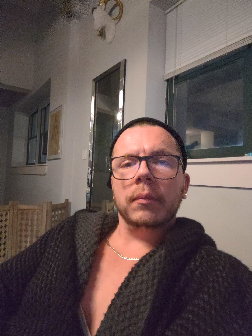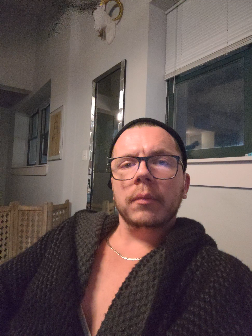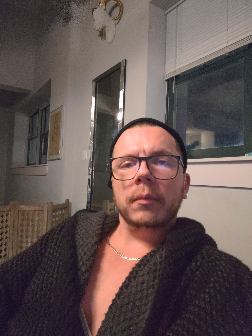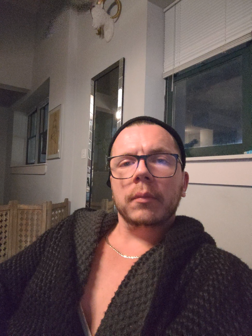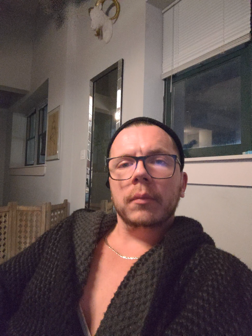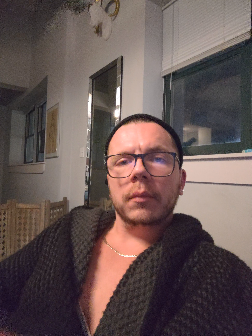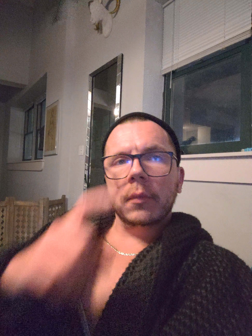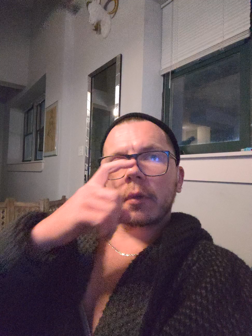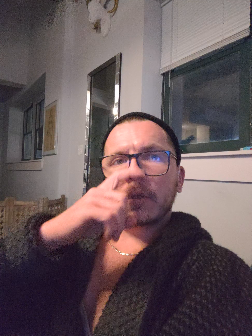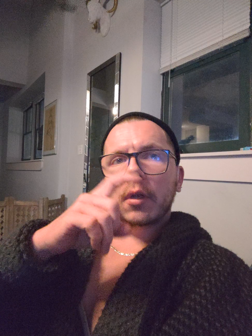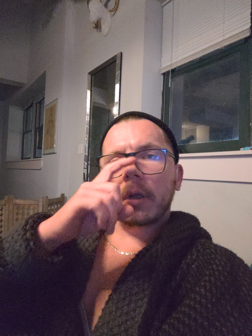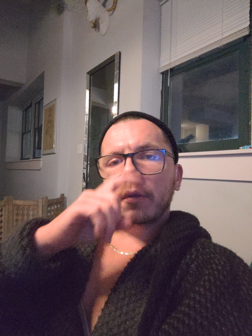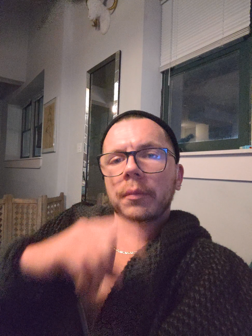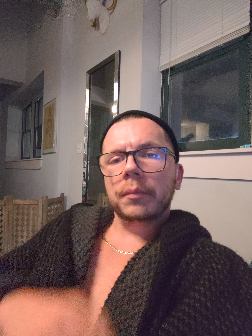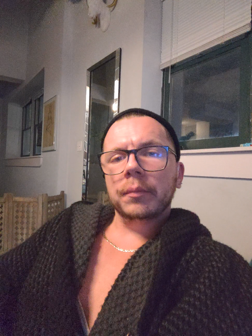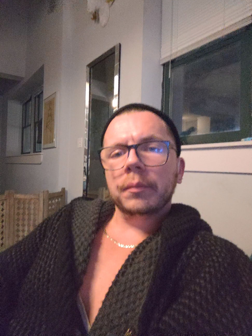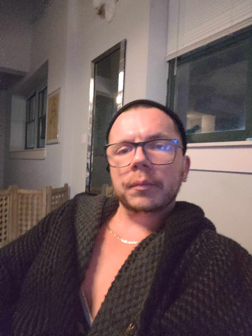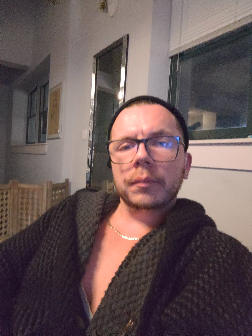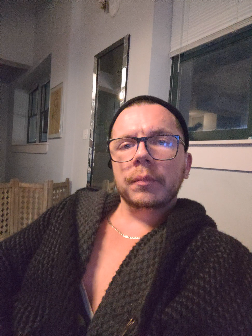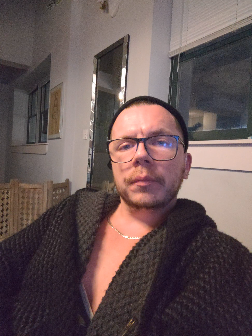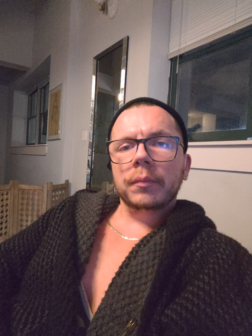doll